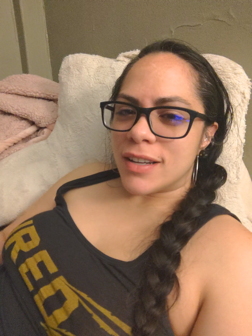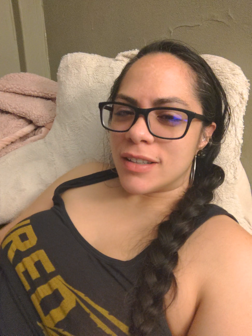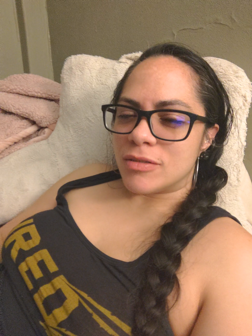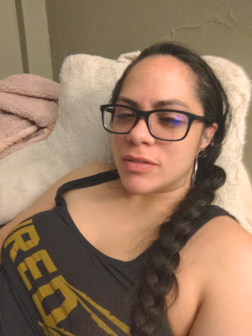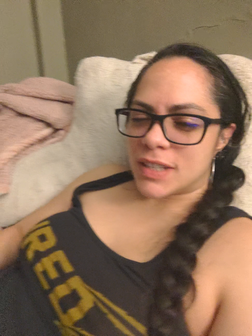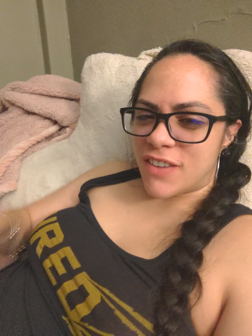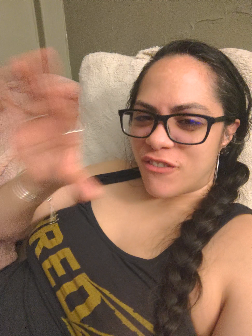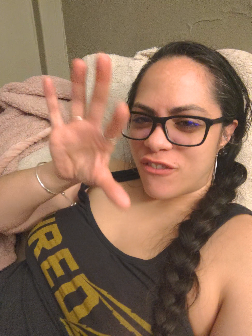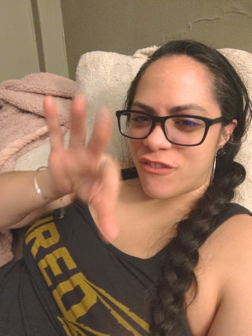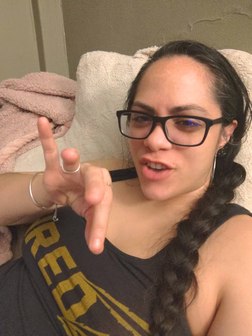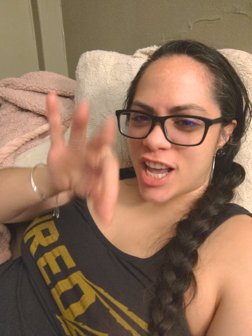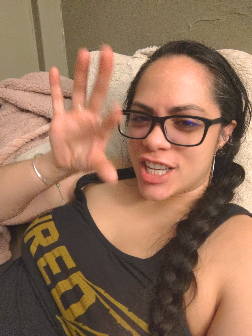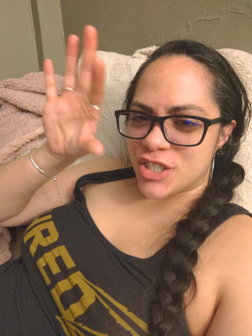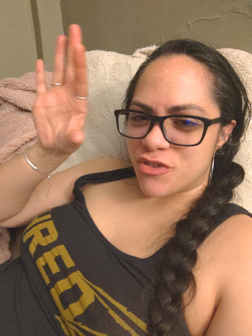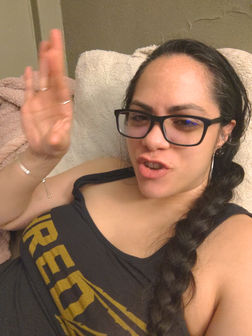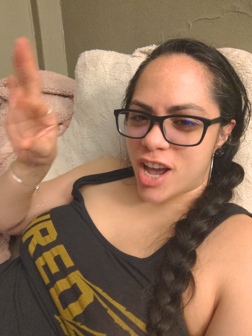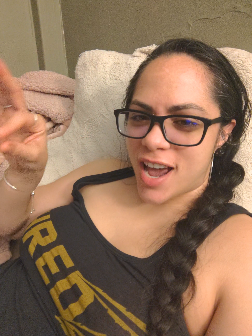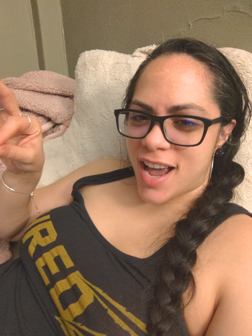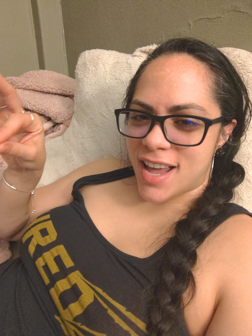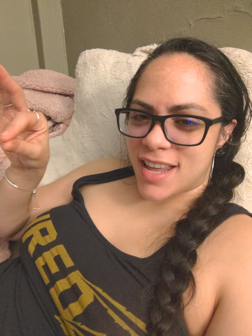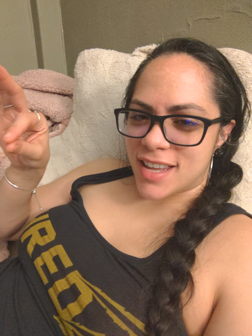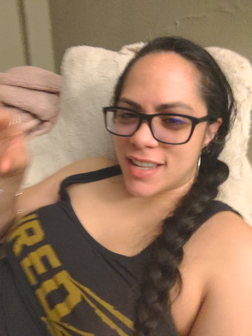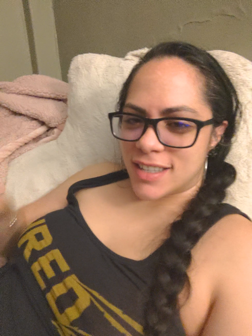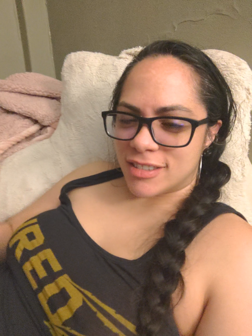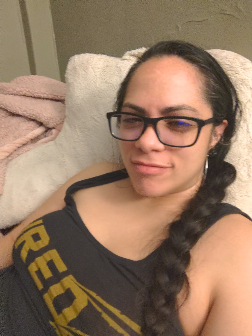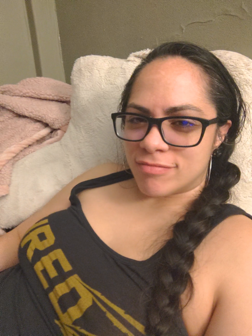french fries